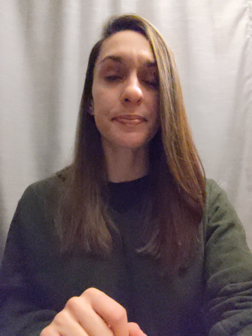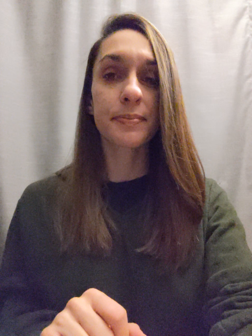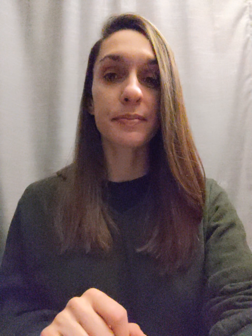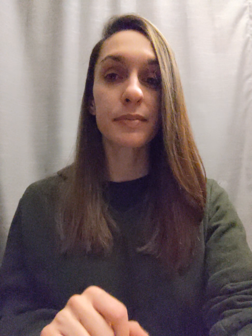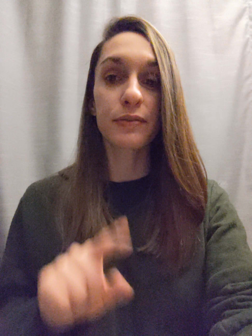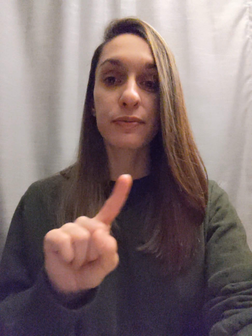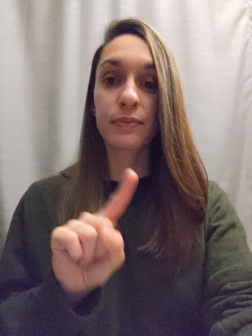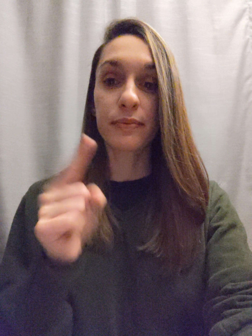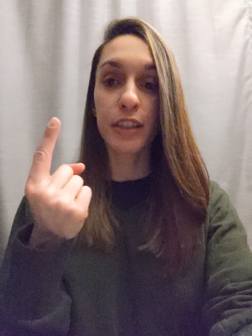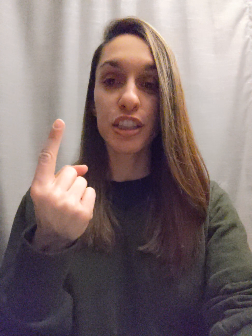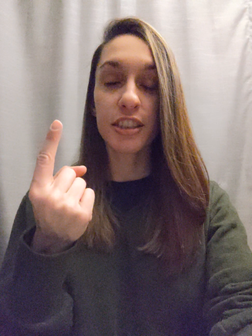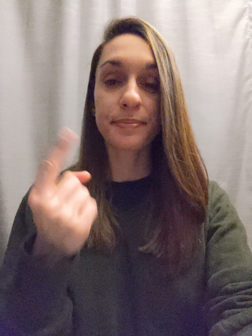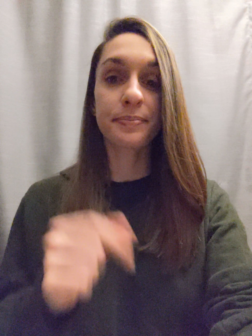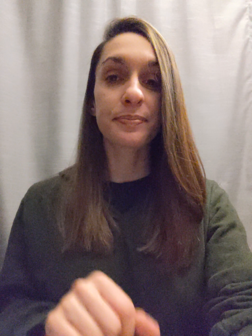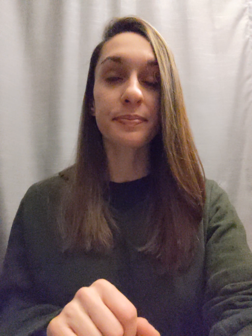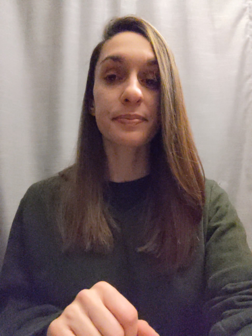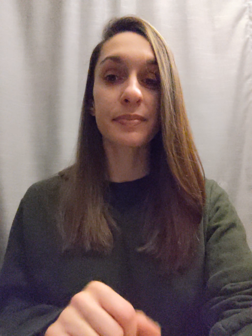first